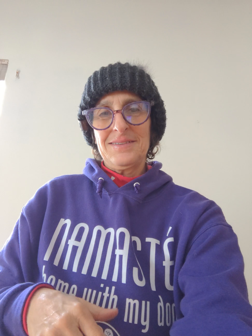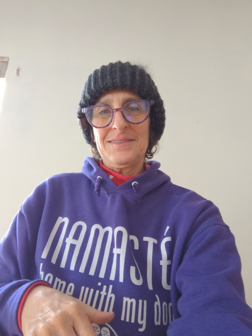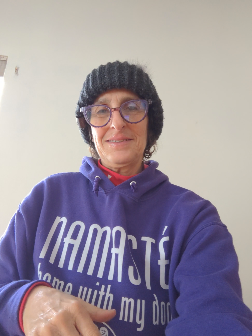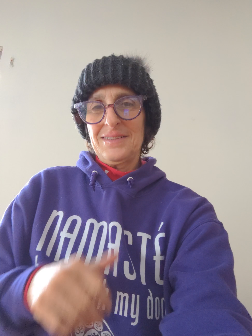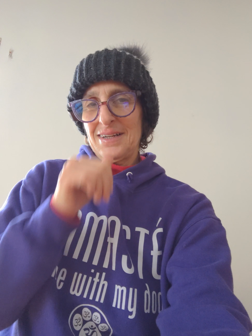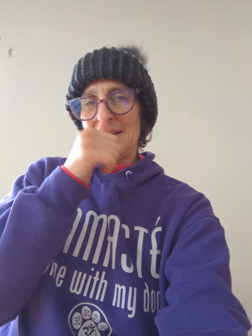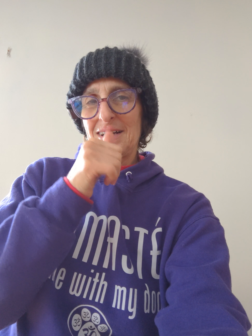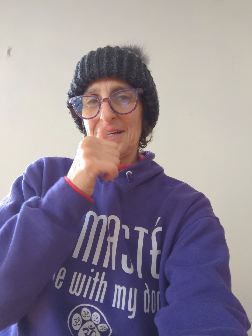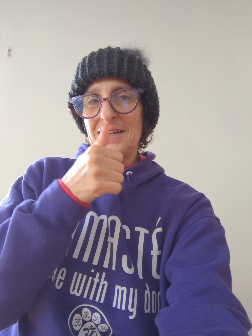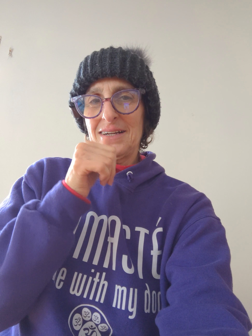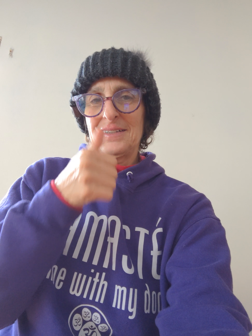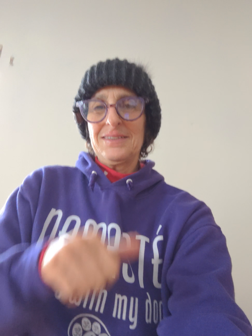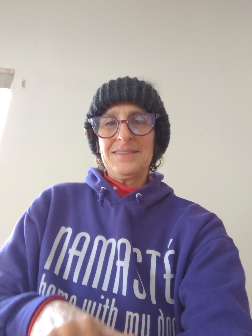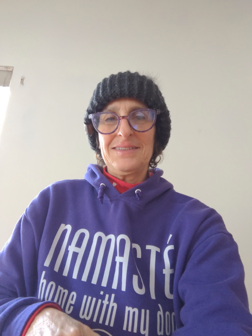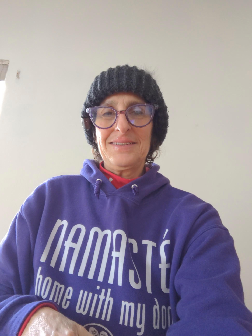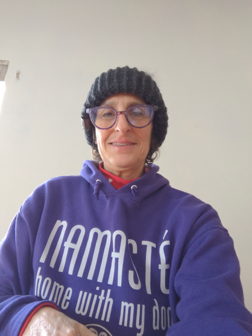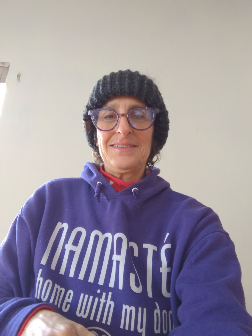nuts